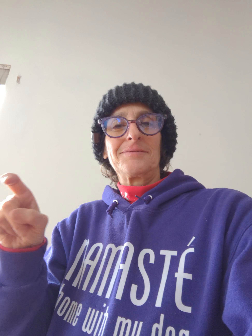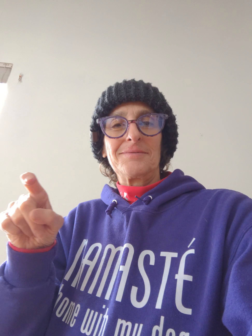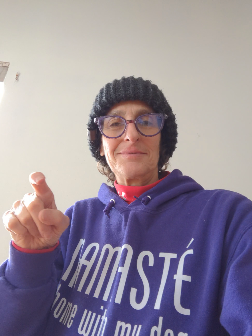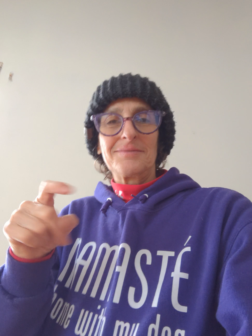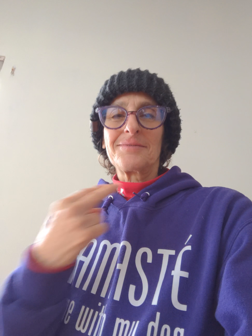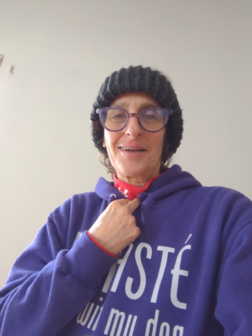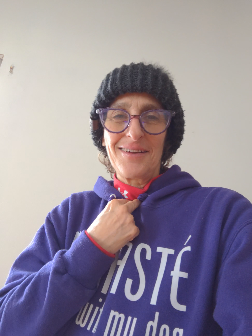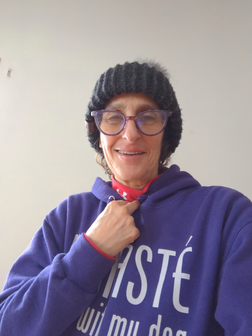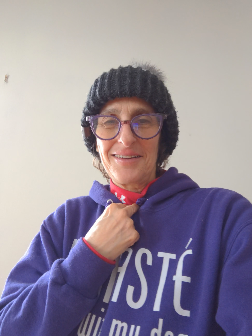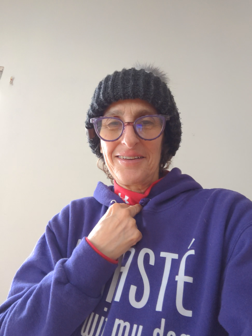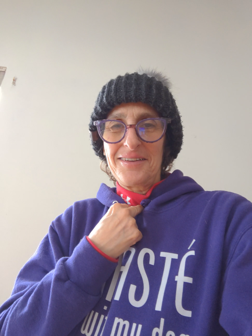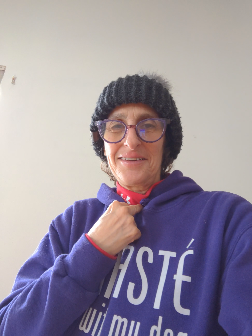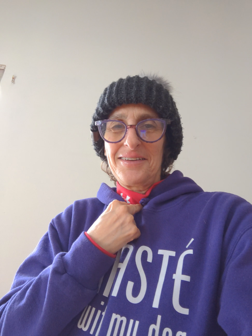stuck